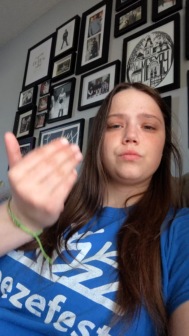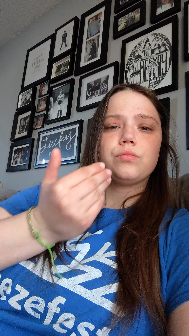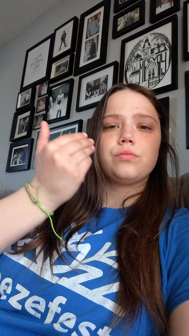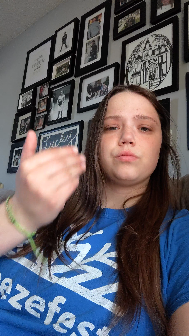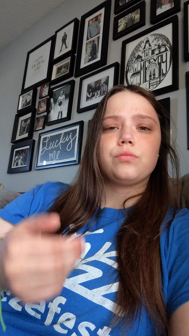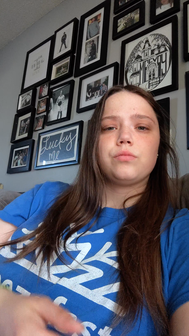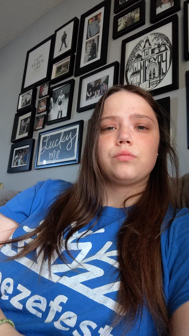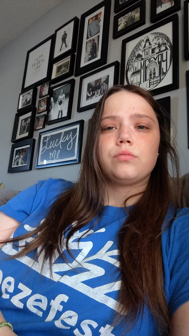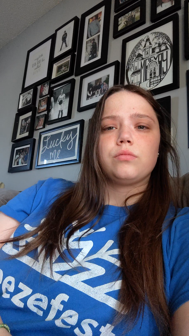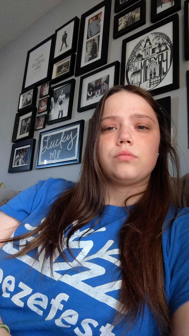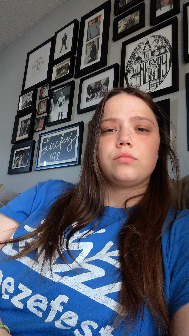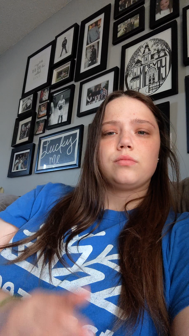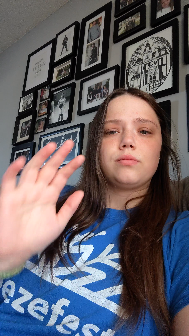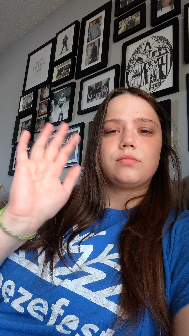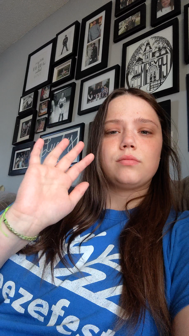hi